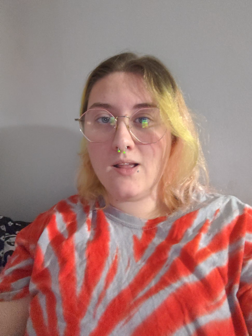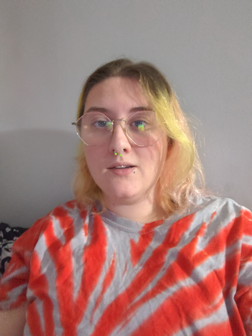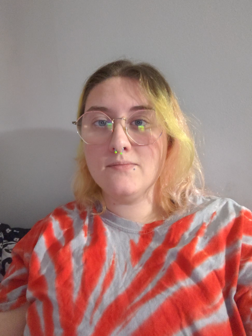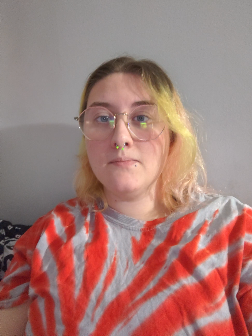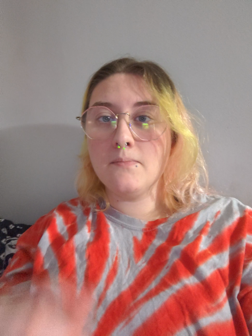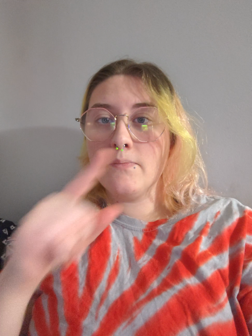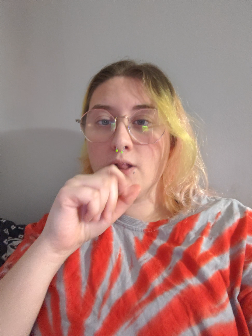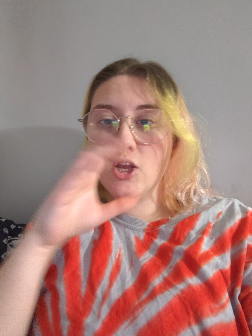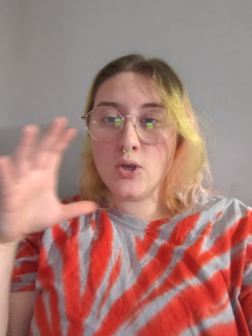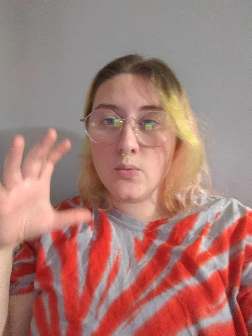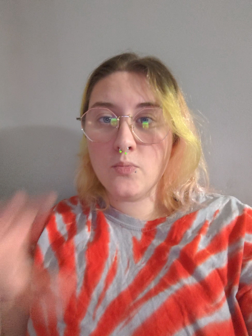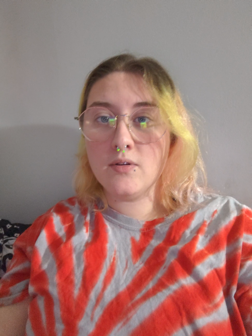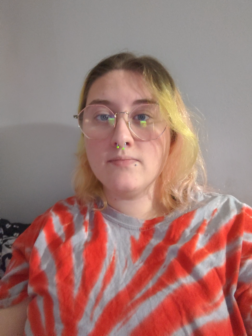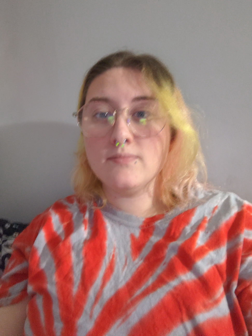balloon